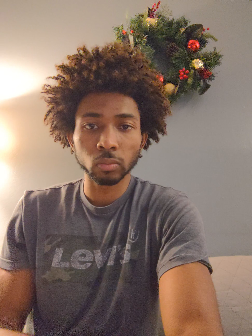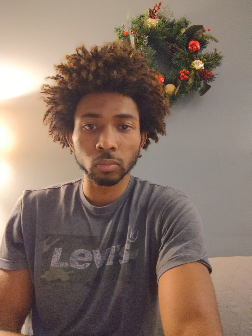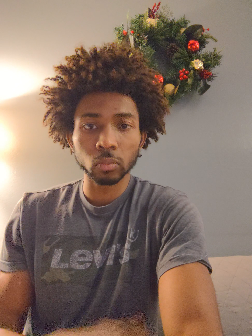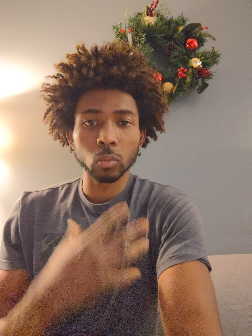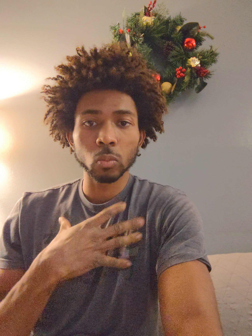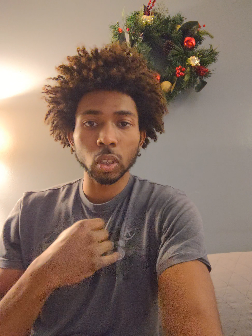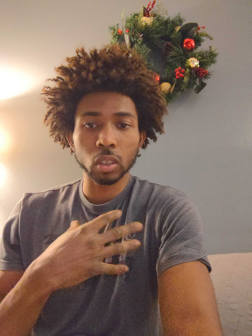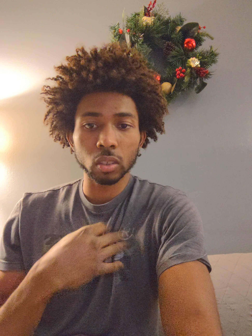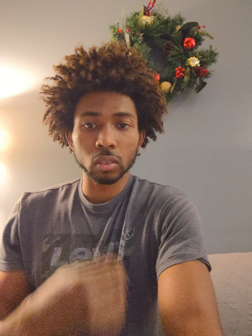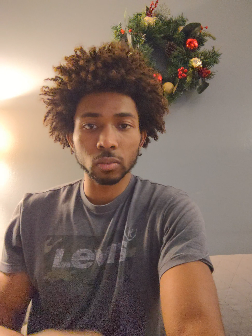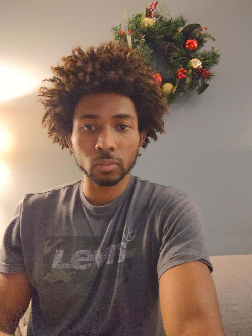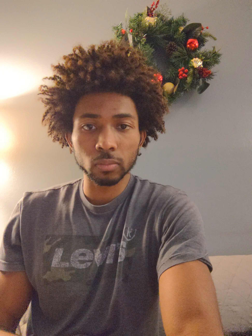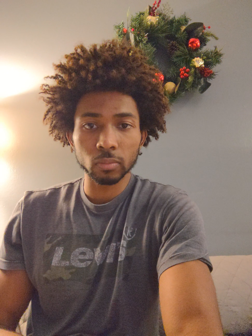white